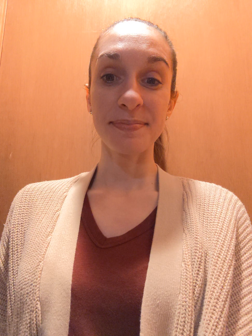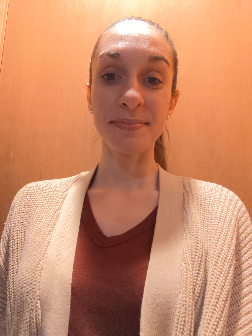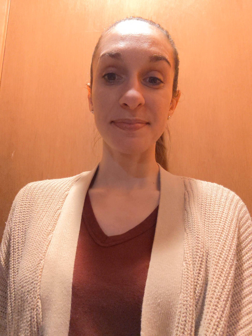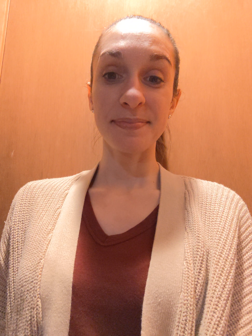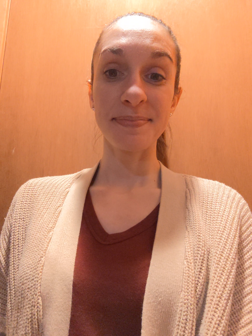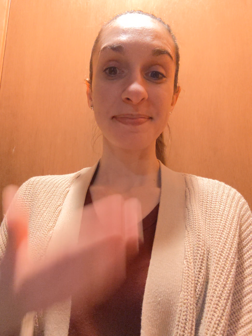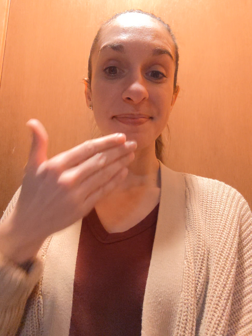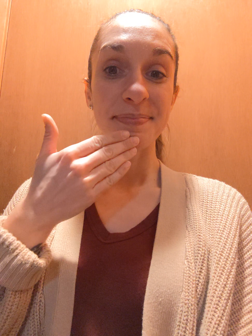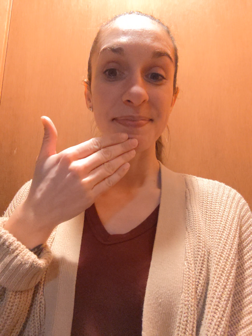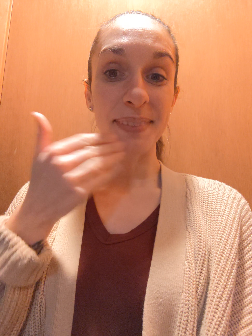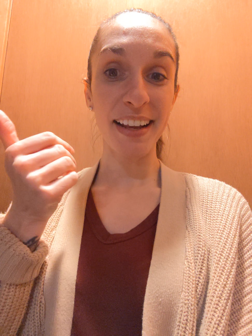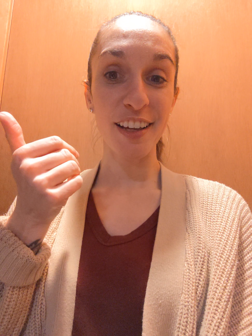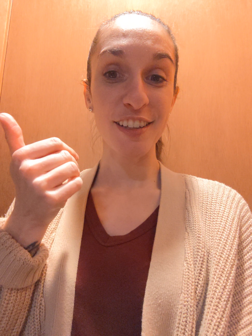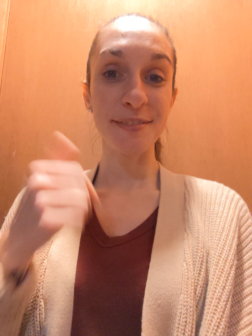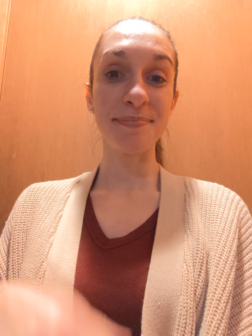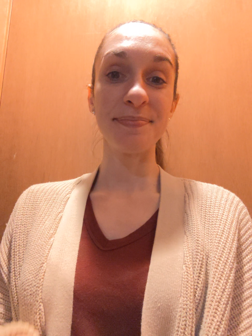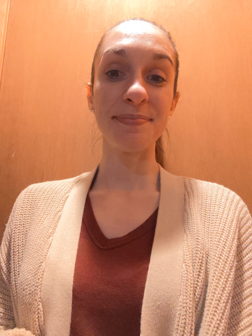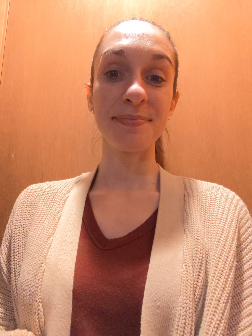better